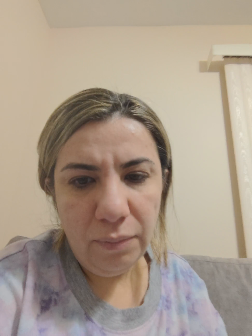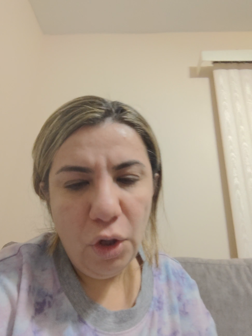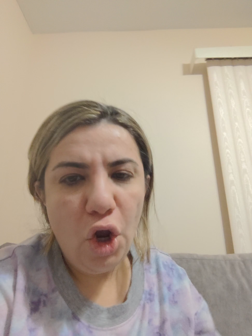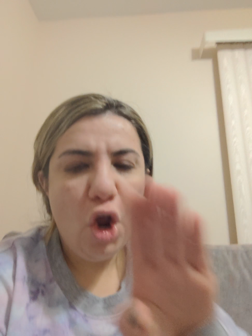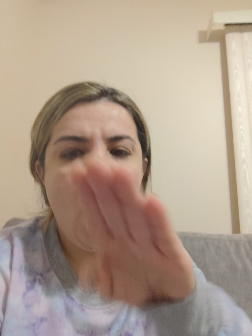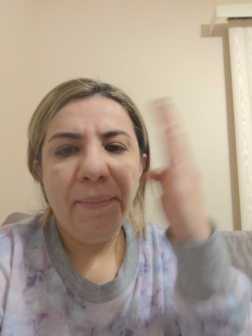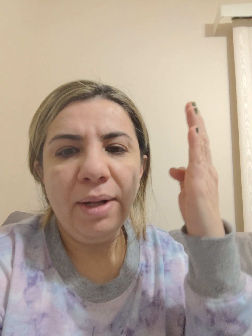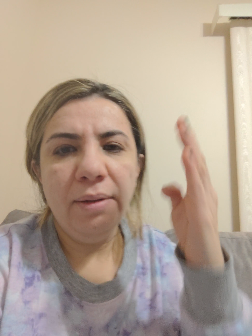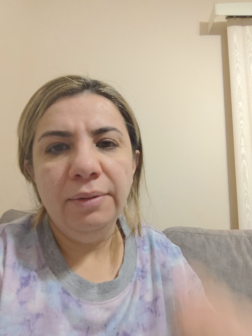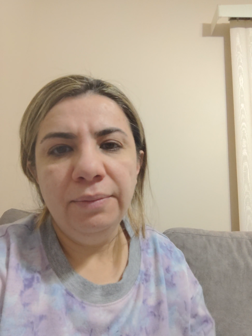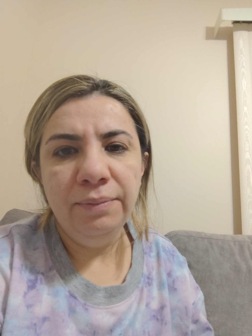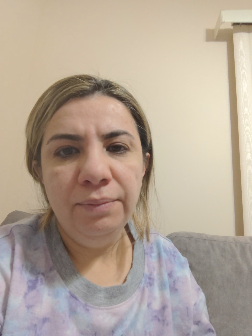open